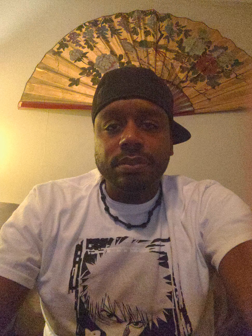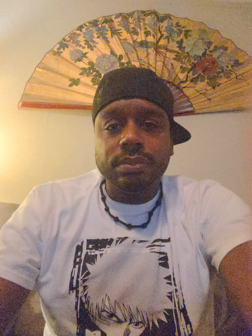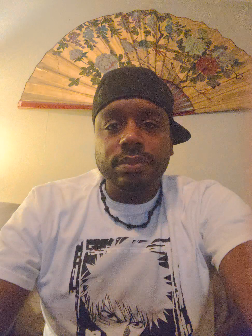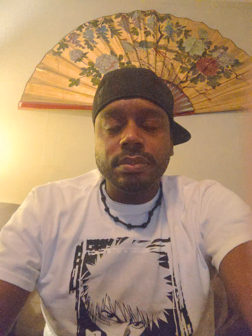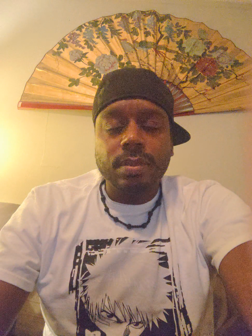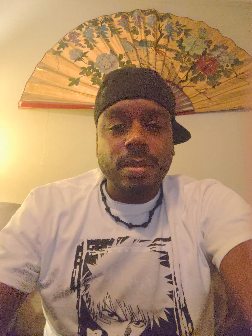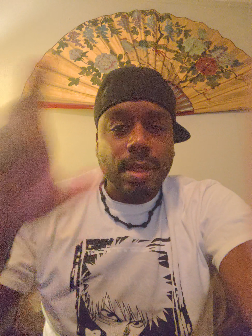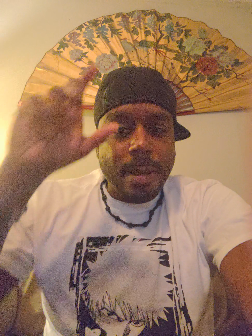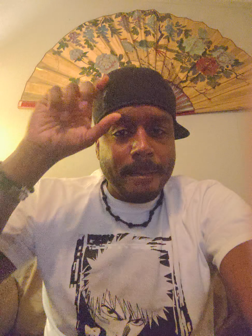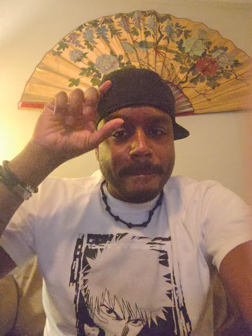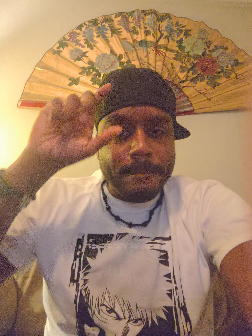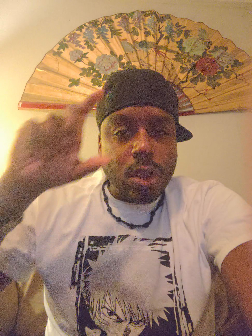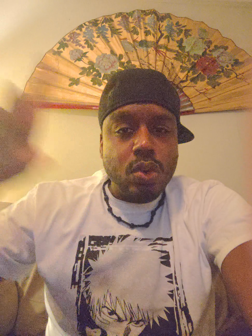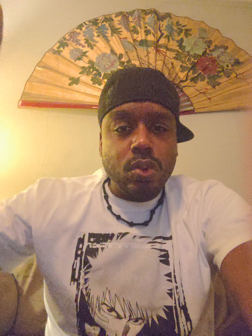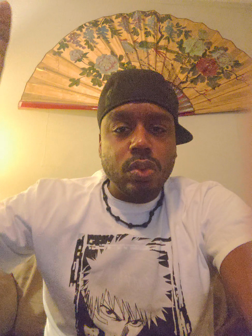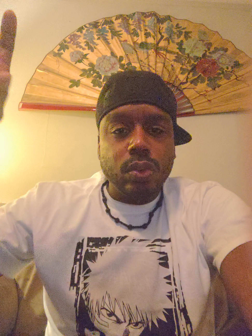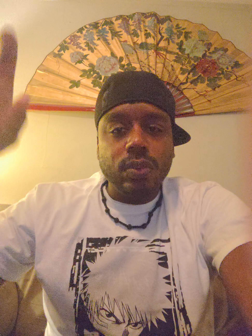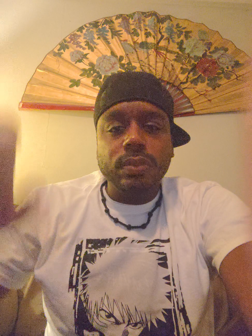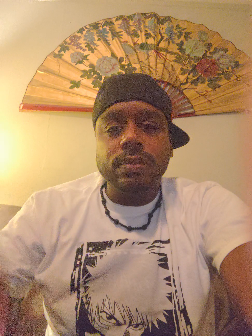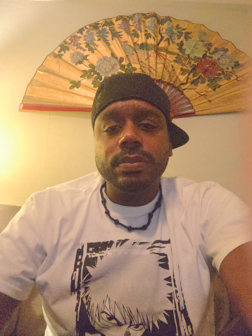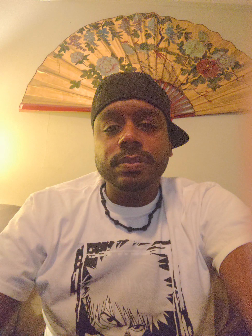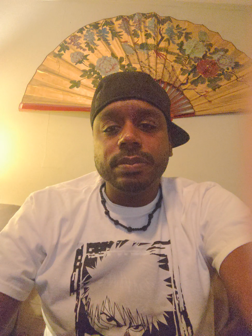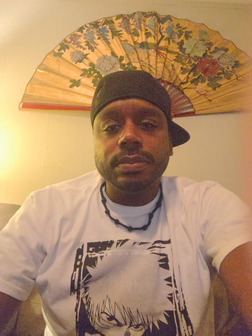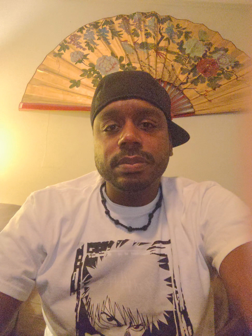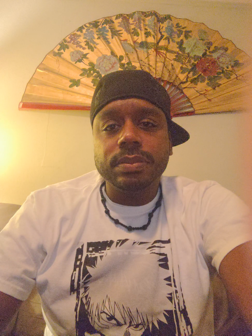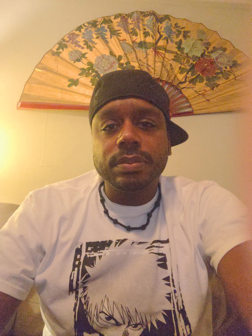moon